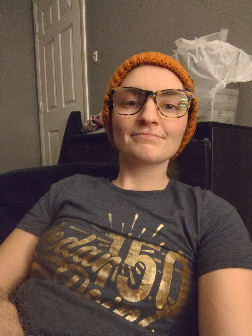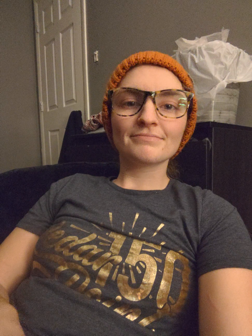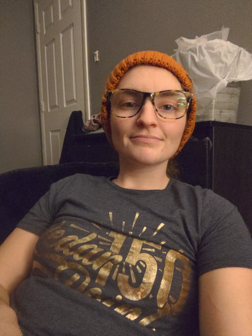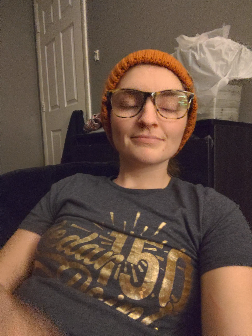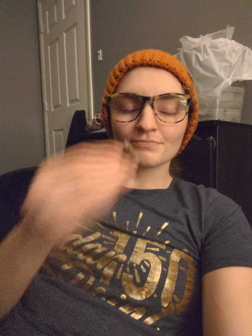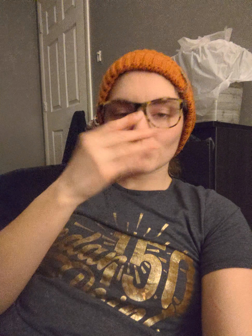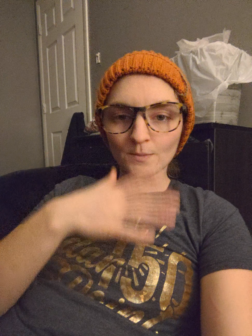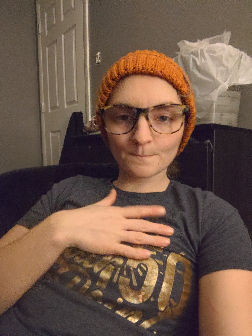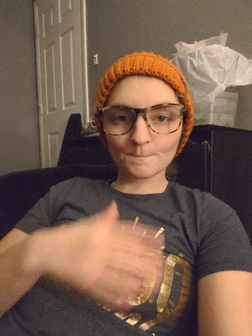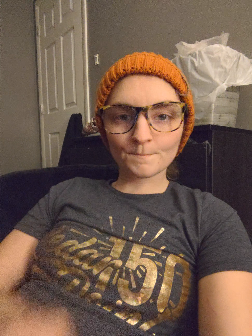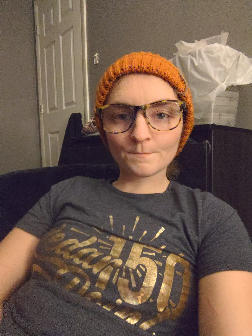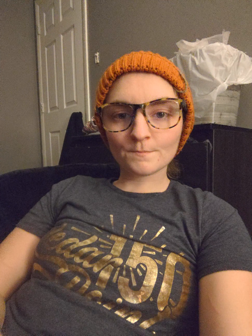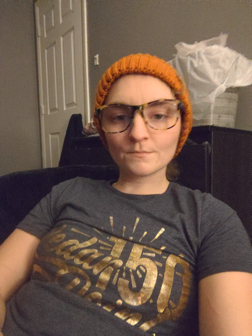pajamas